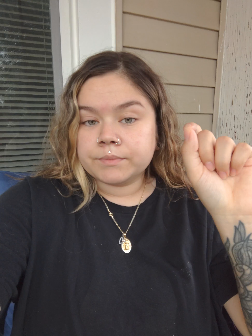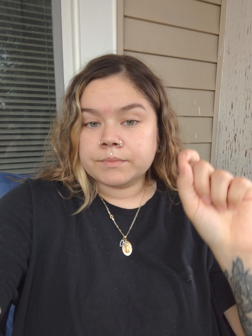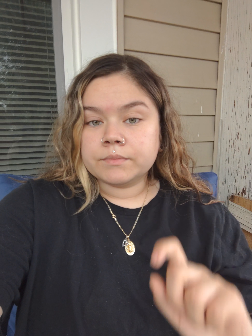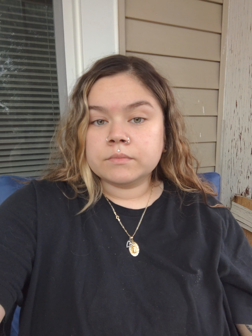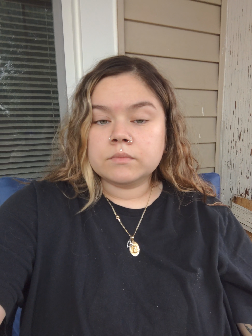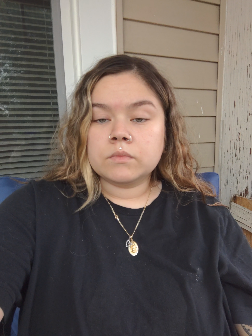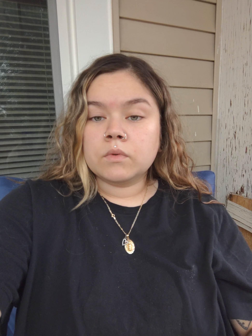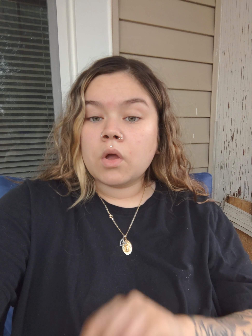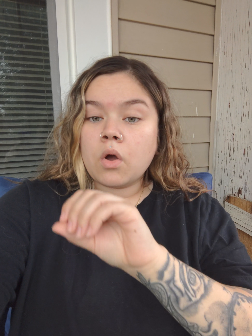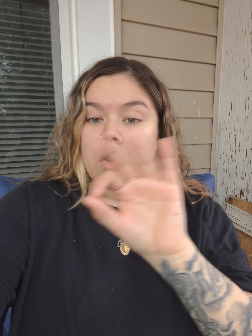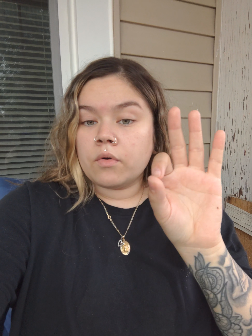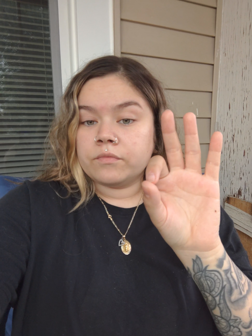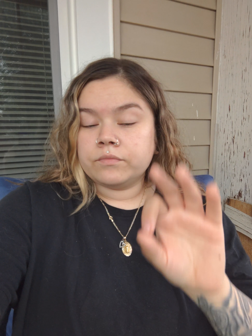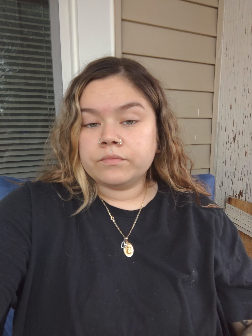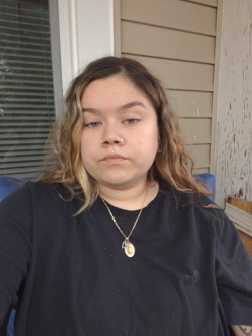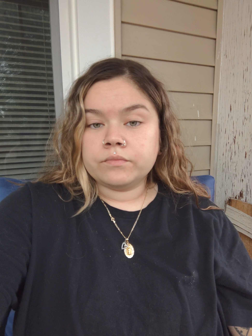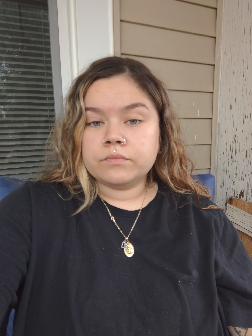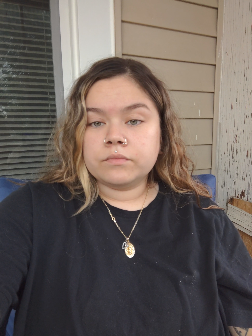of